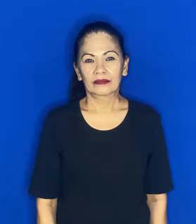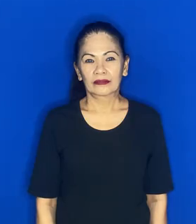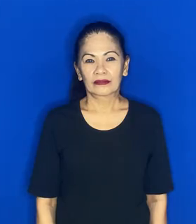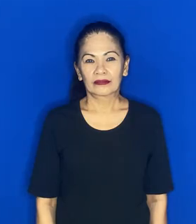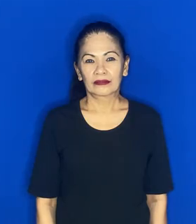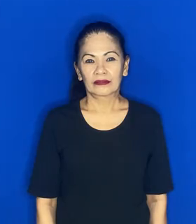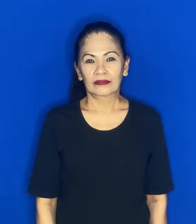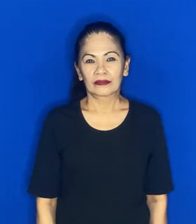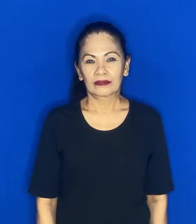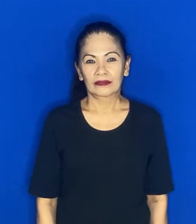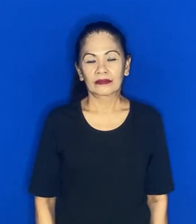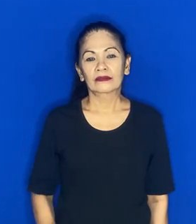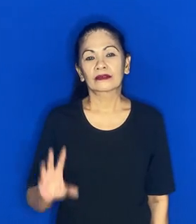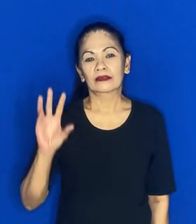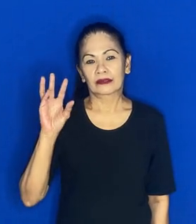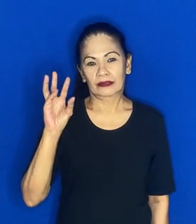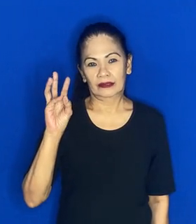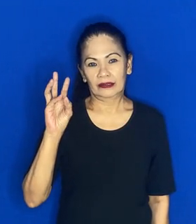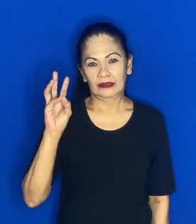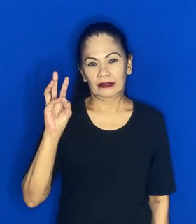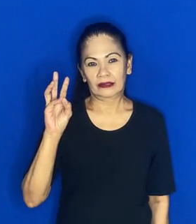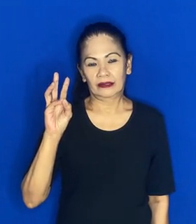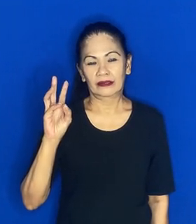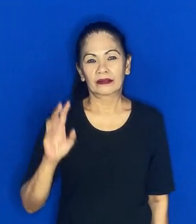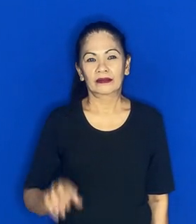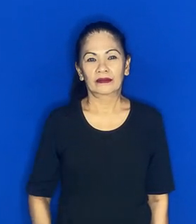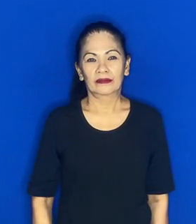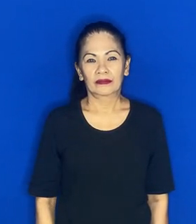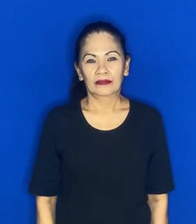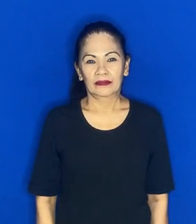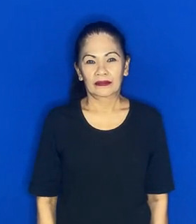six